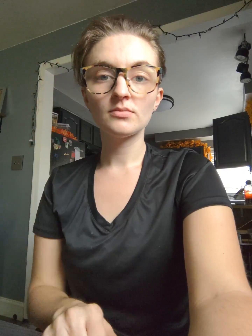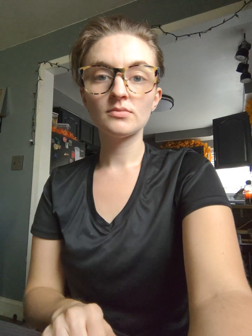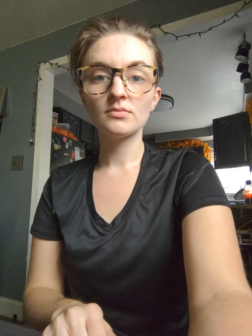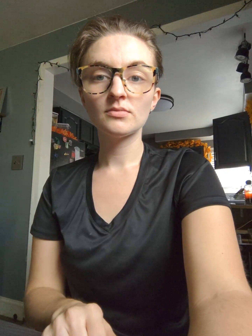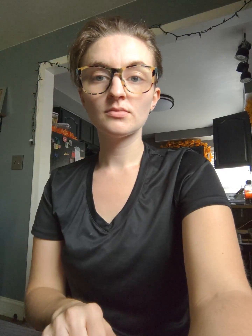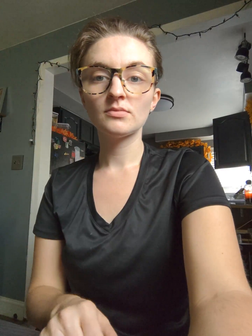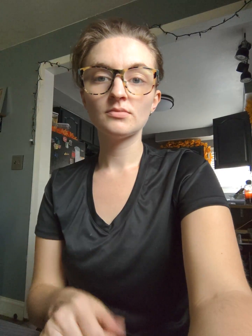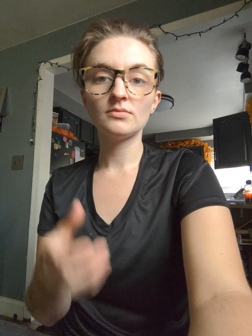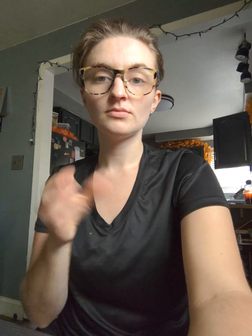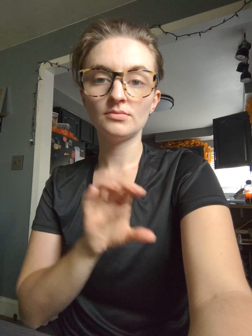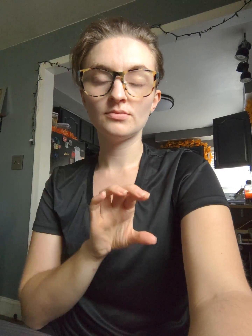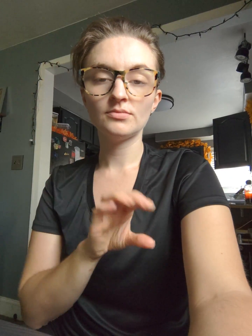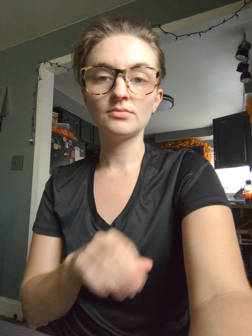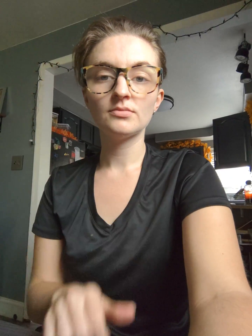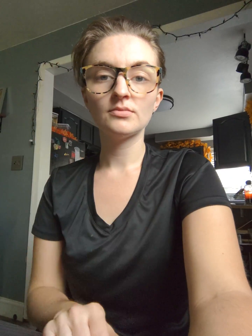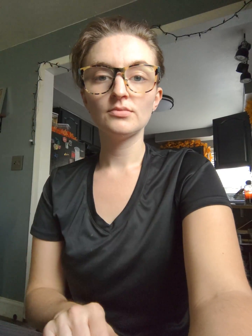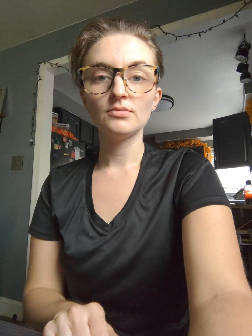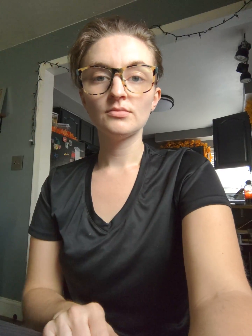dump